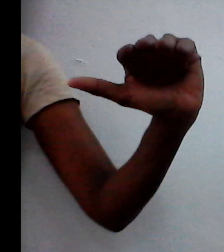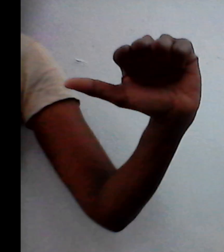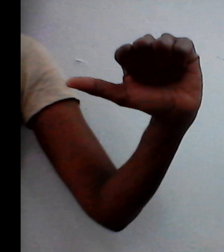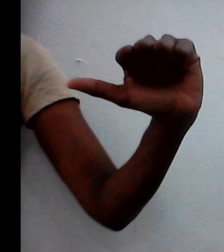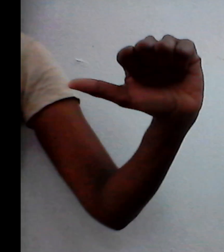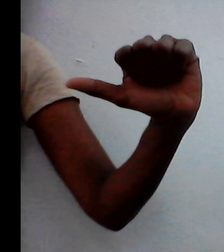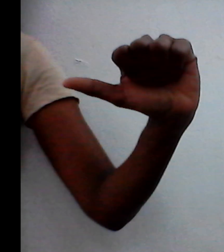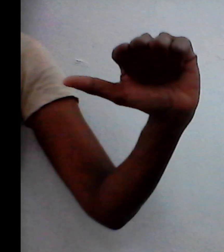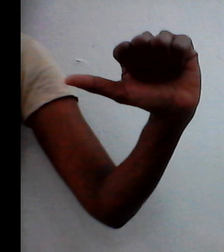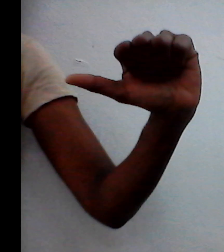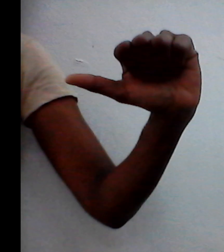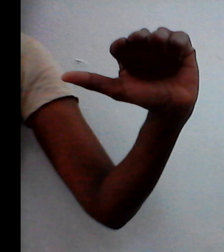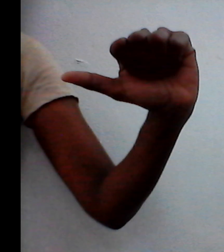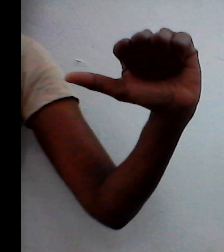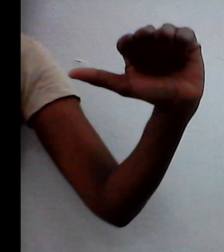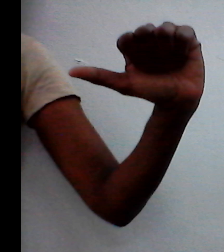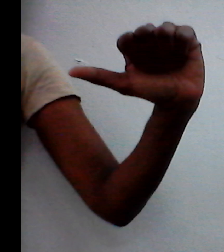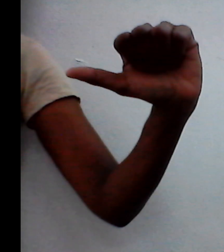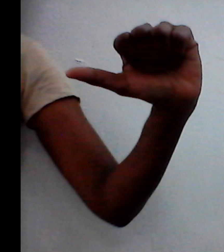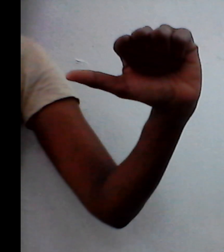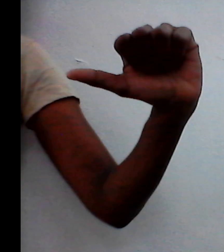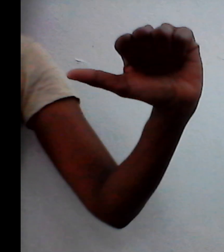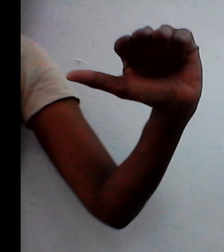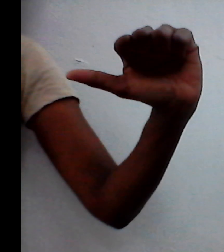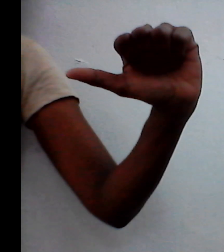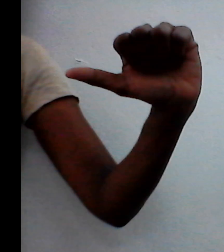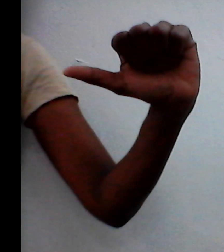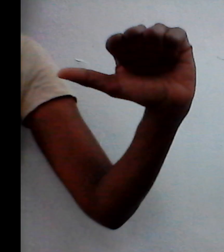എ